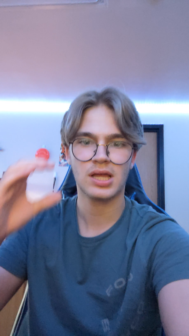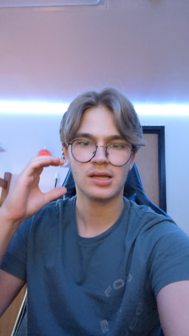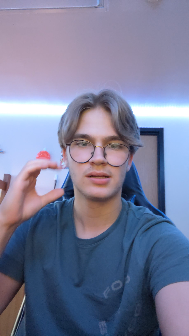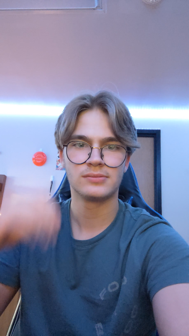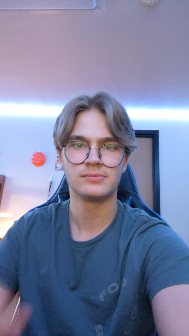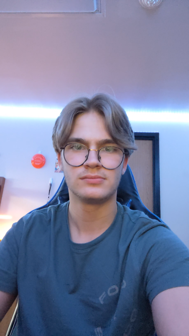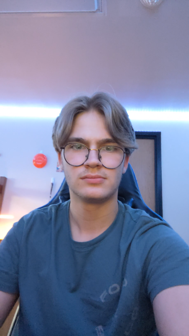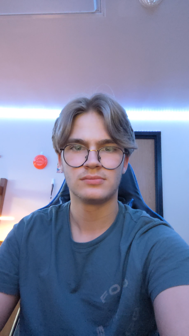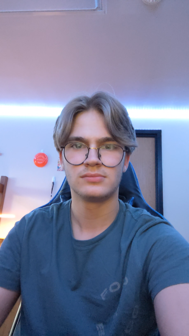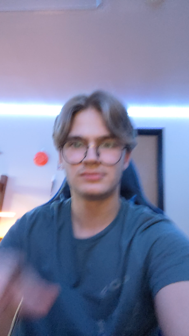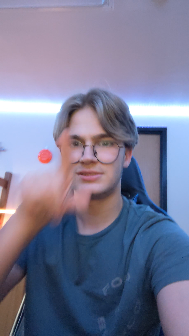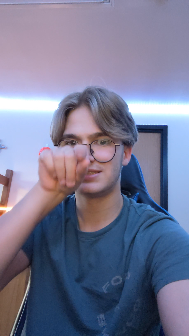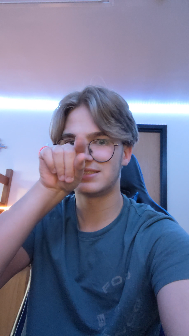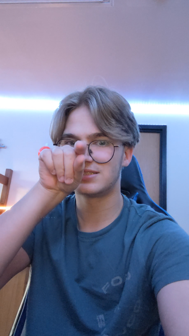chicken